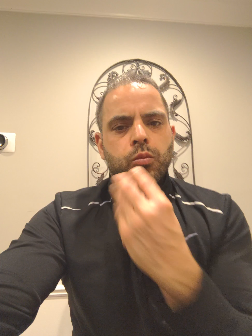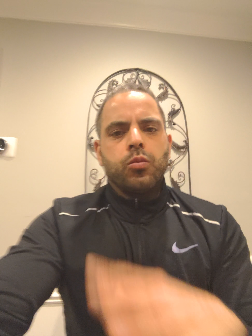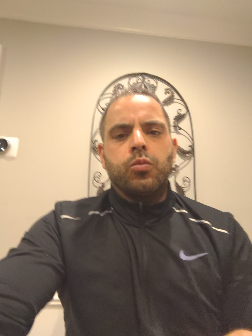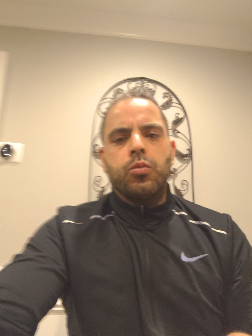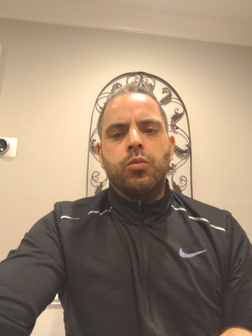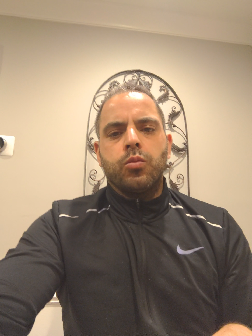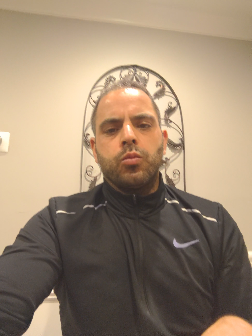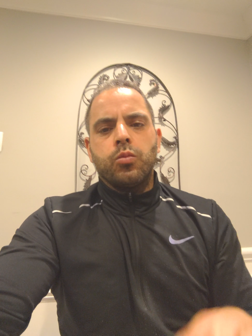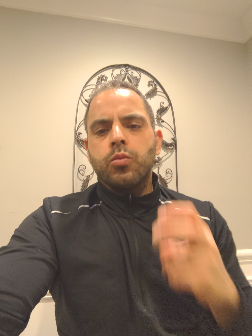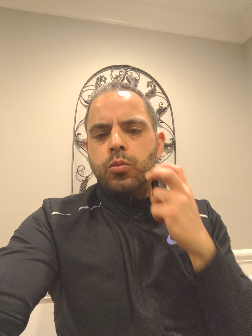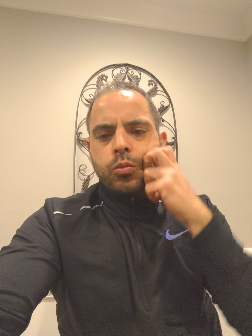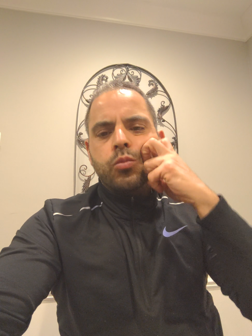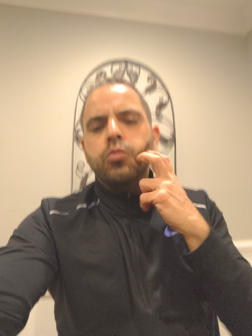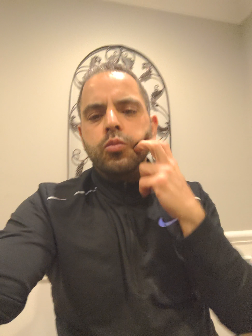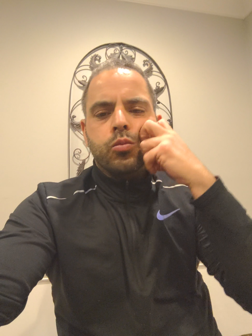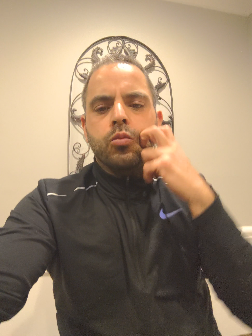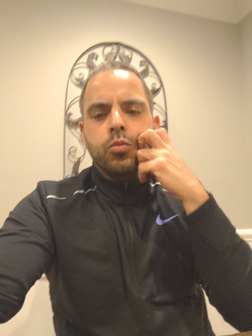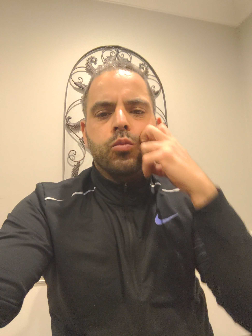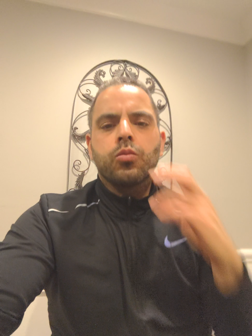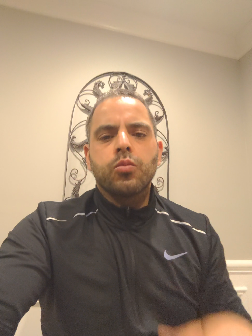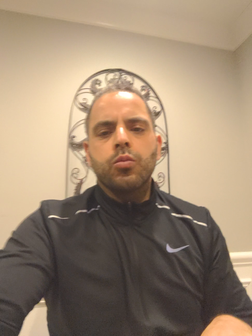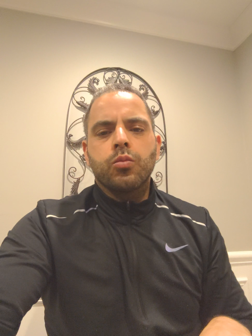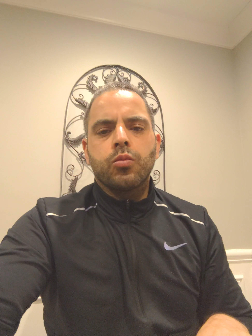gum